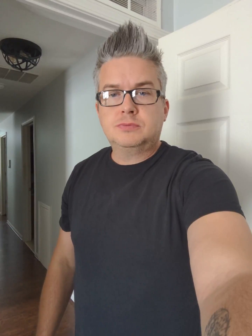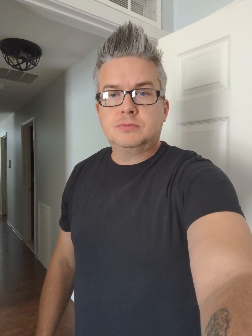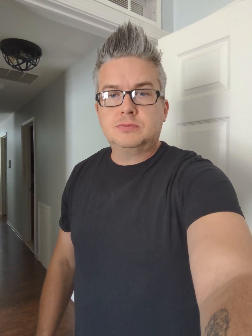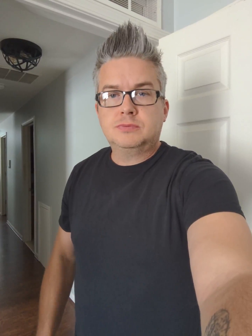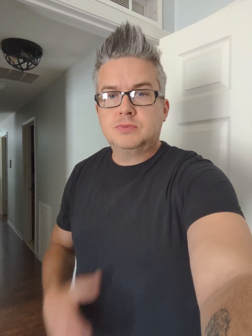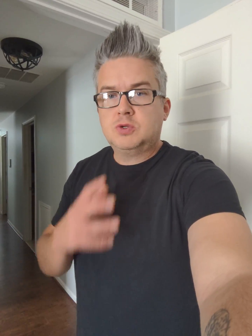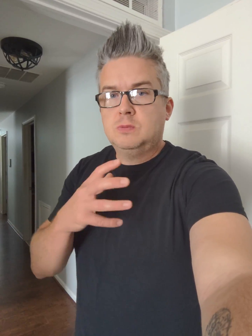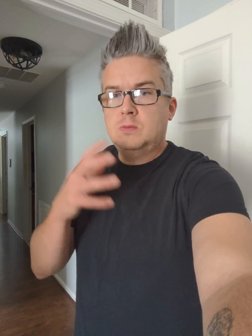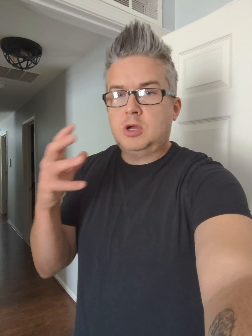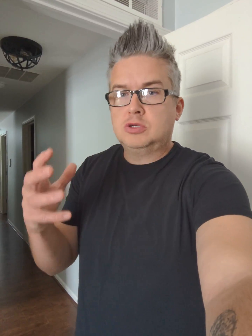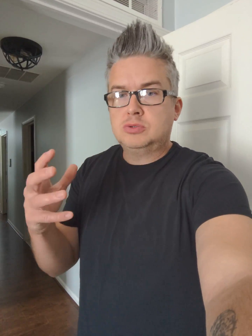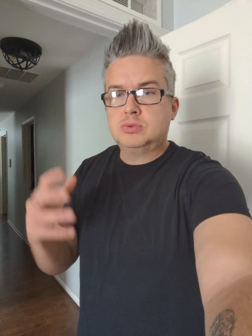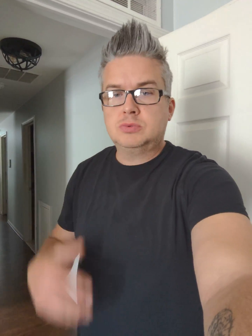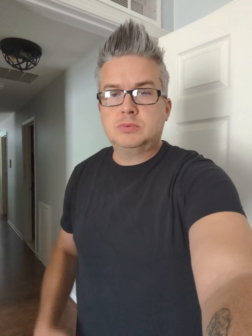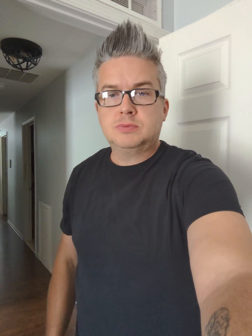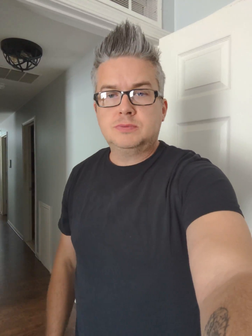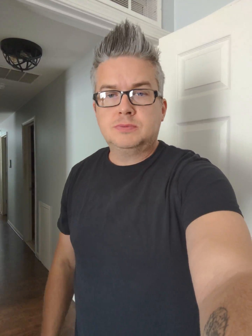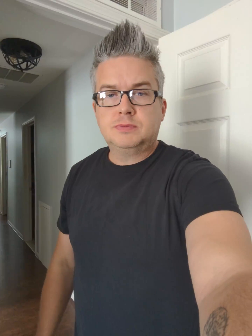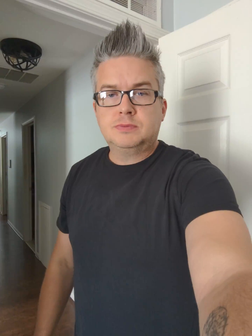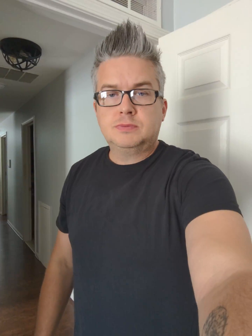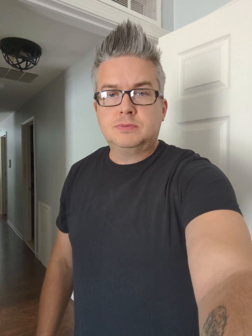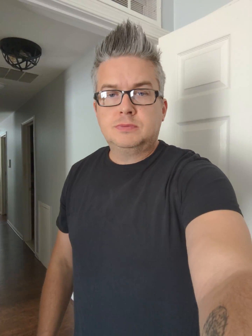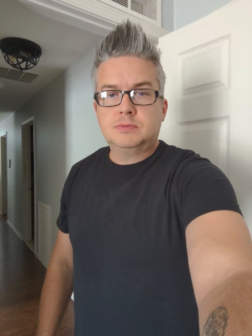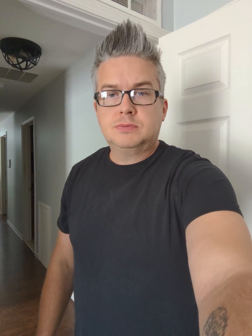much